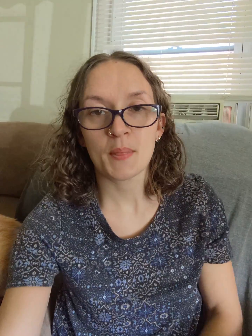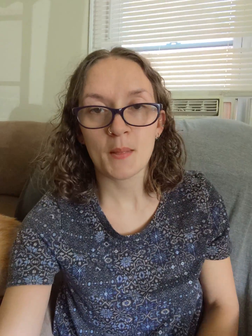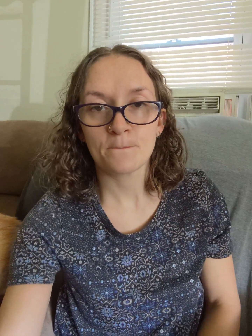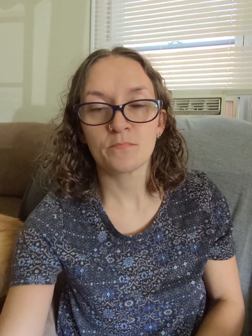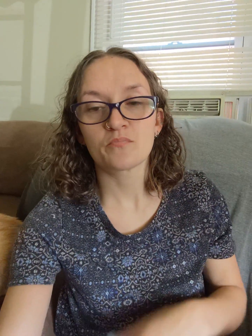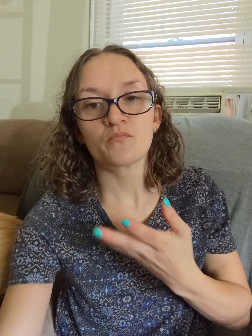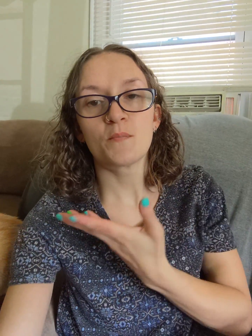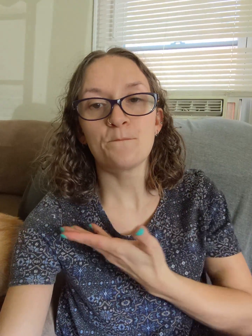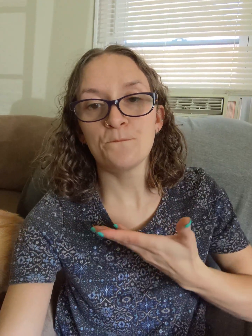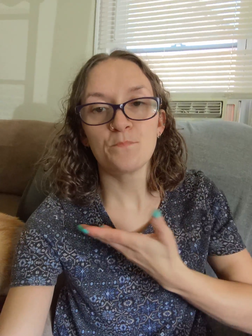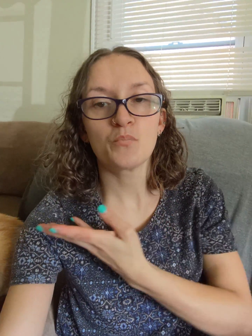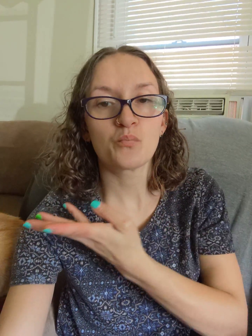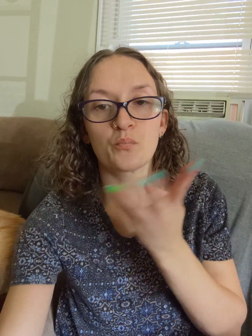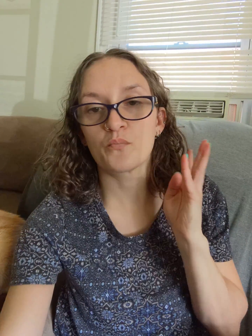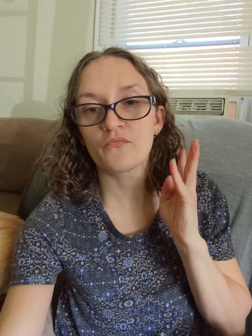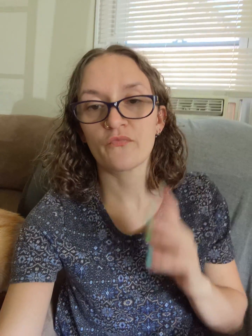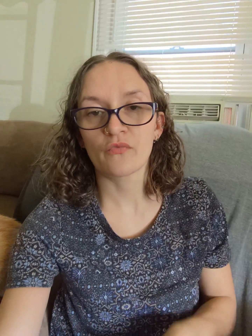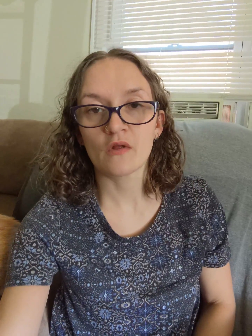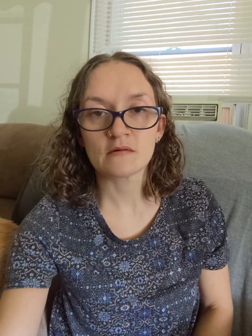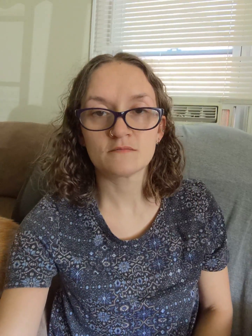crib